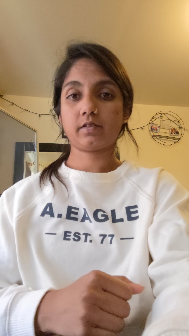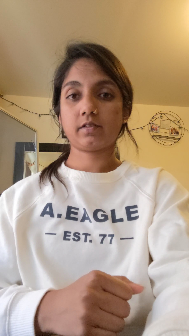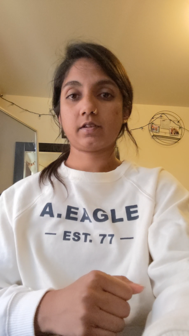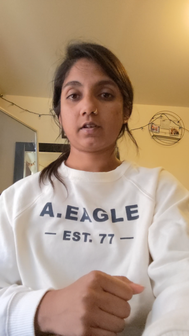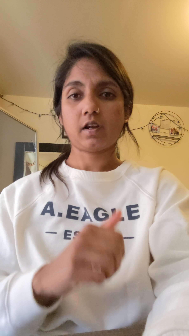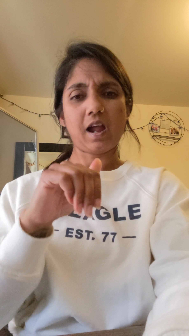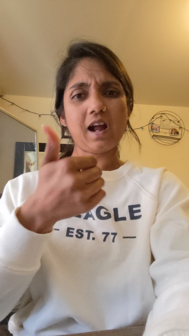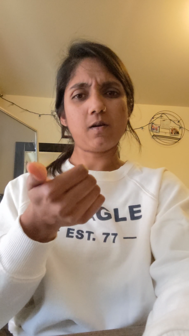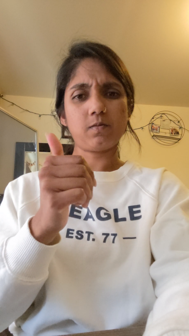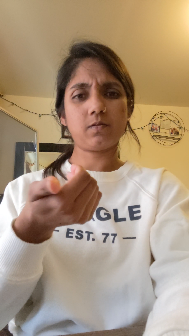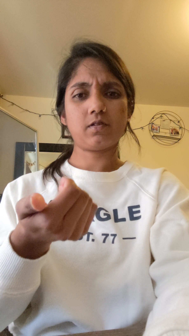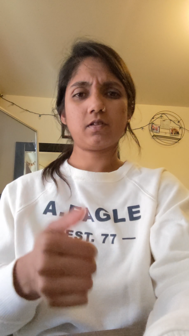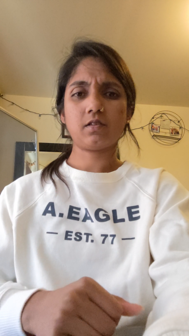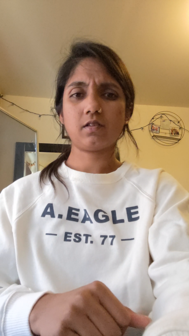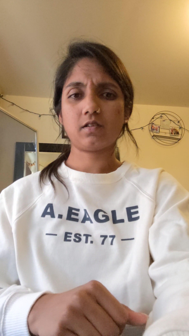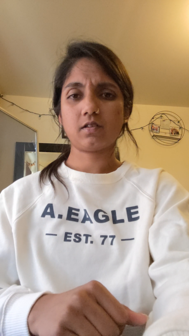how